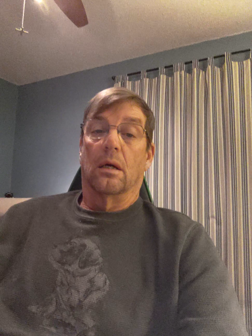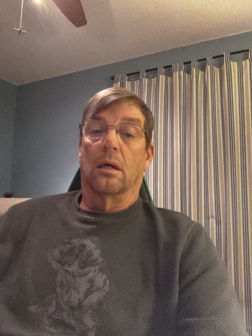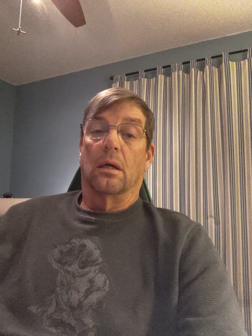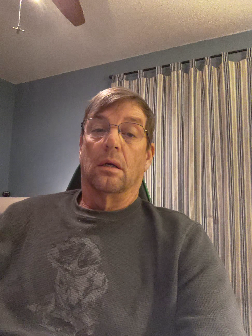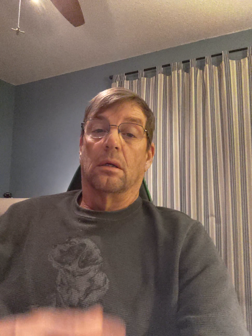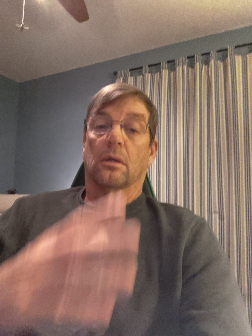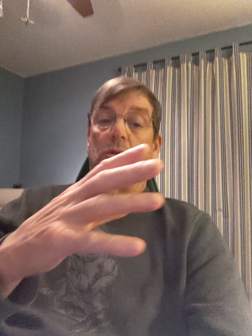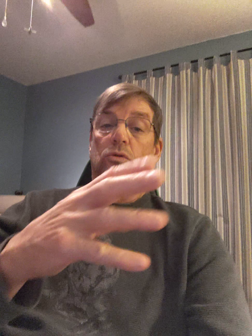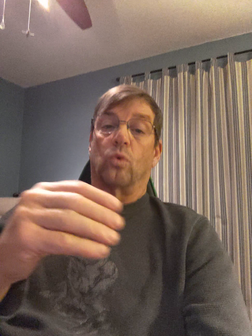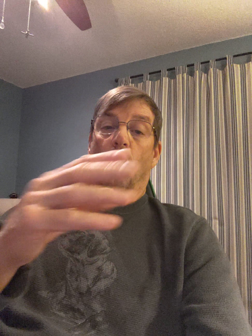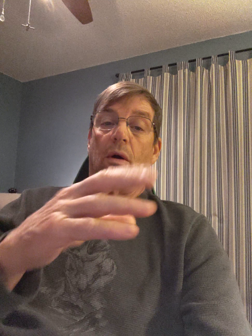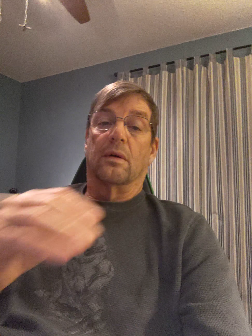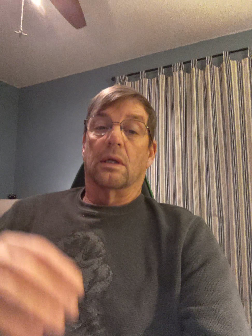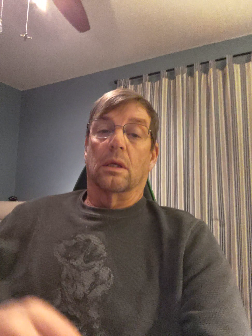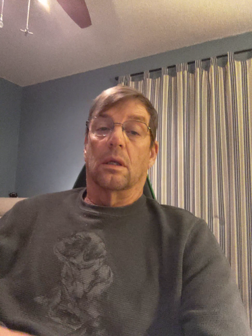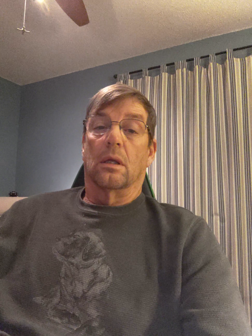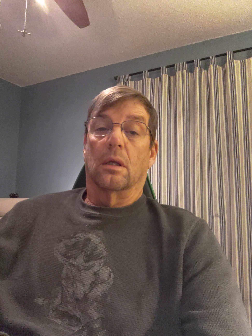story